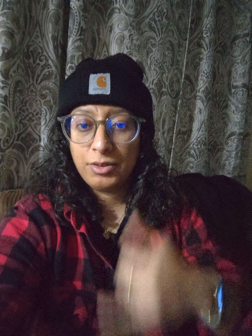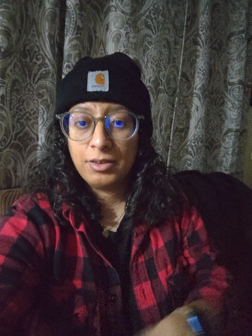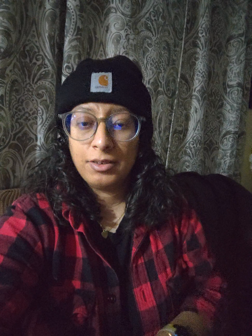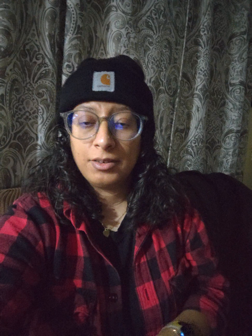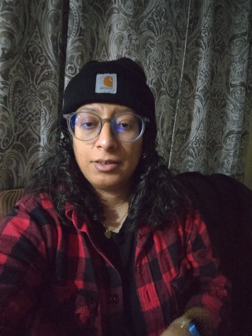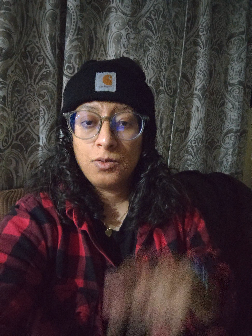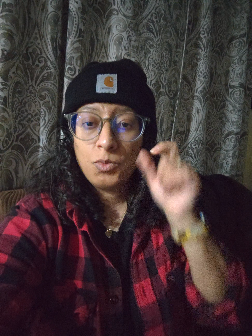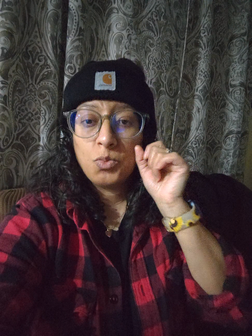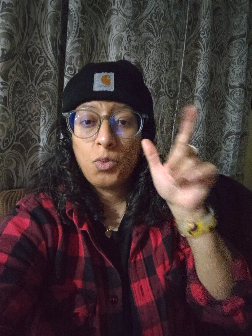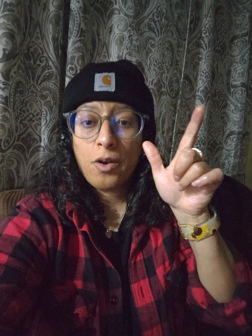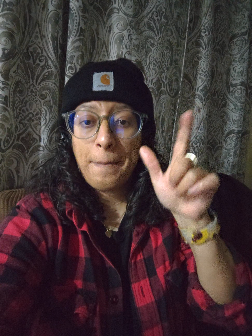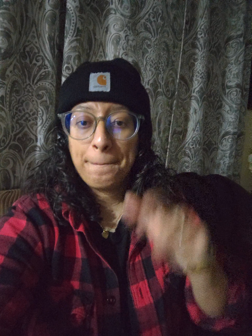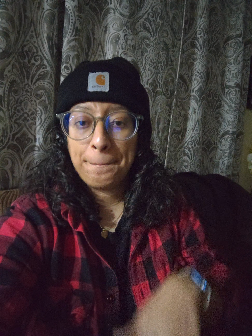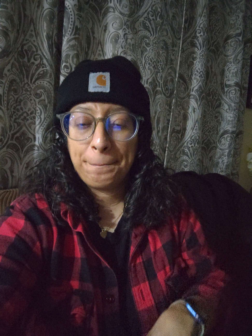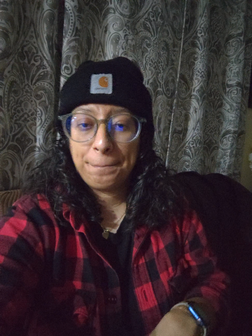wake